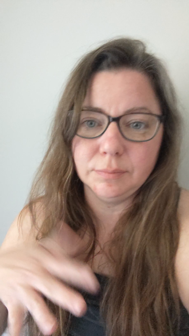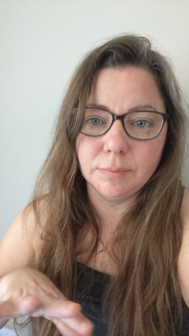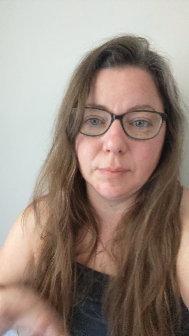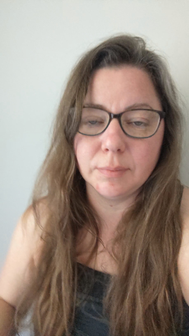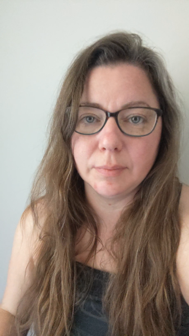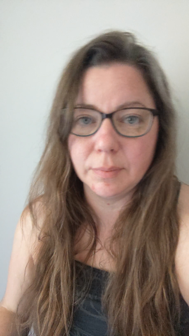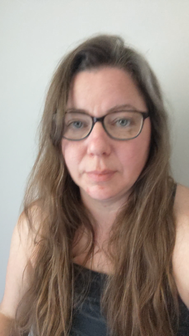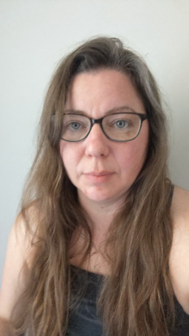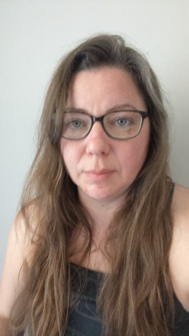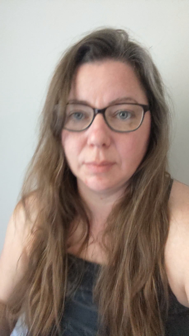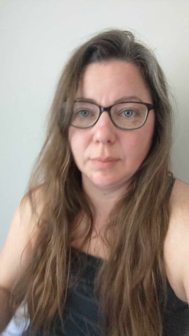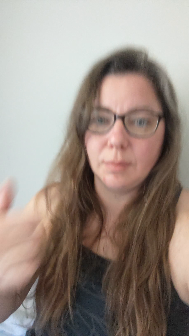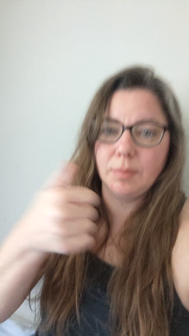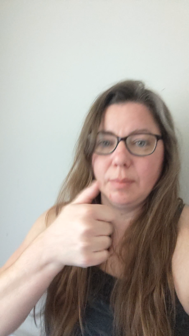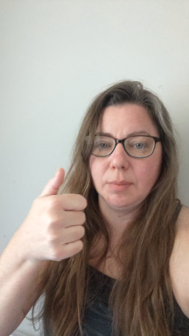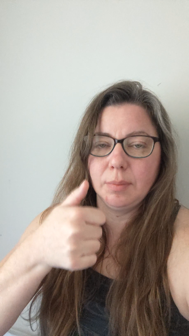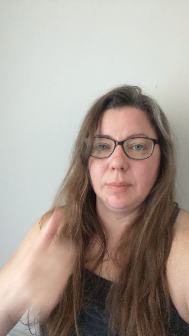game